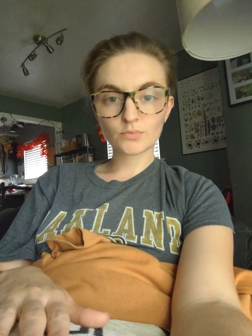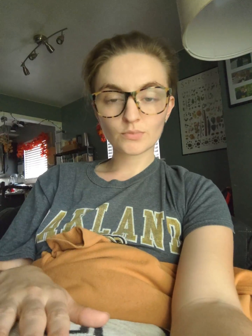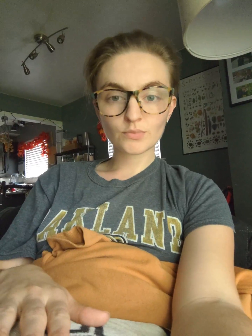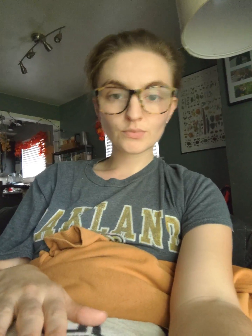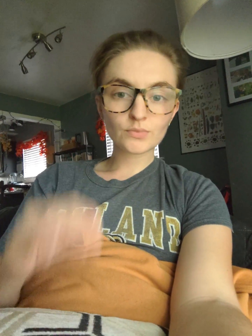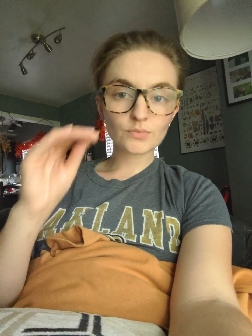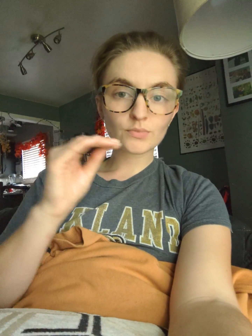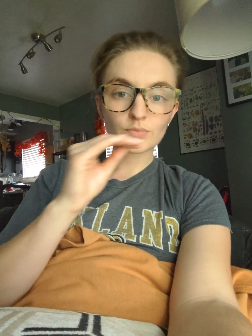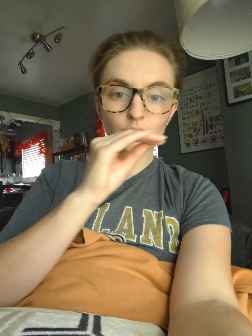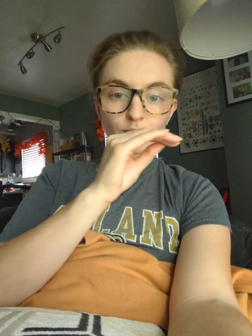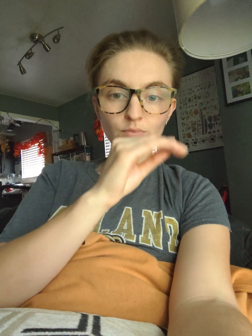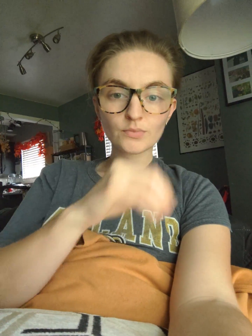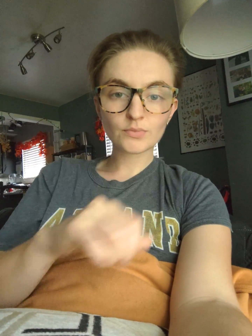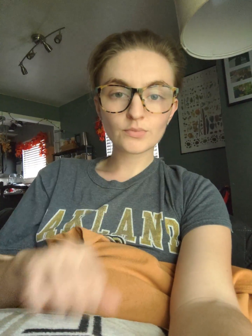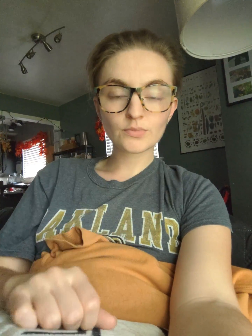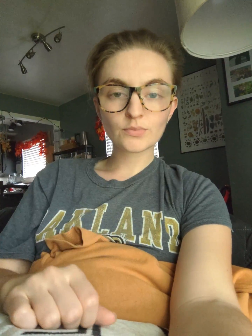dinosaur